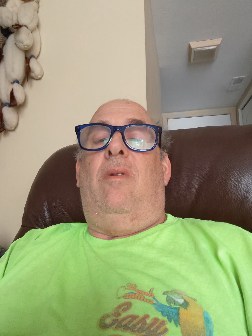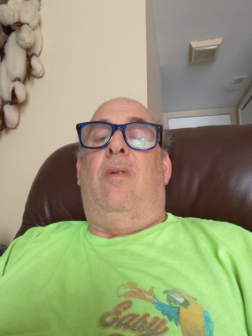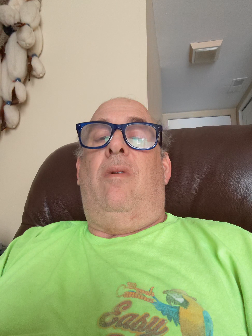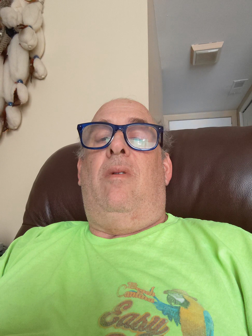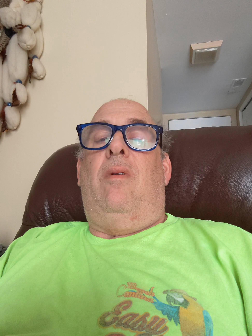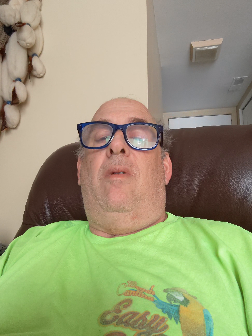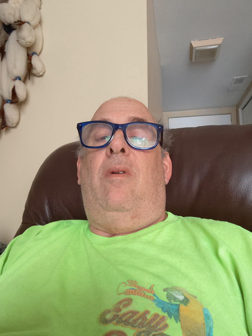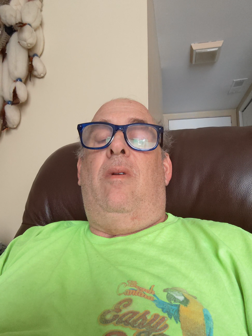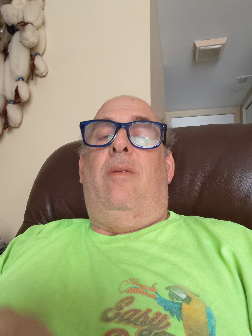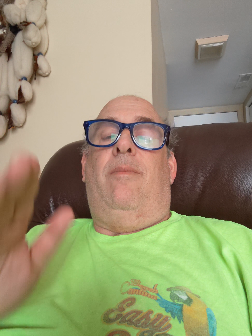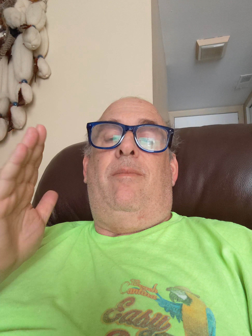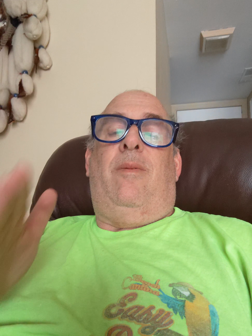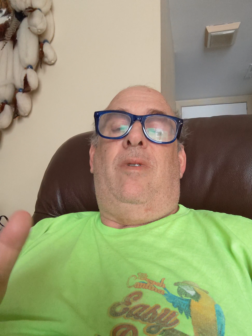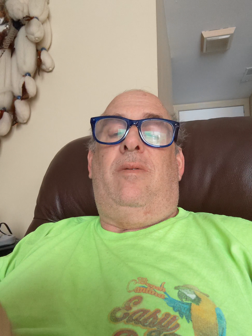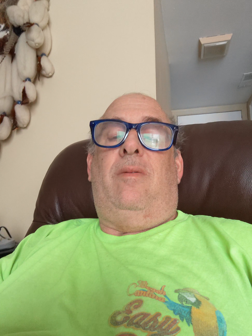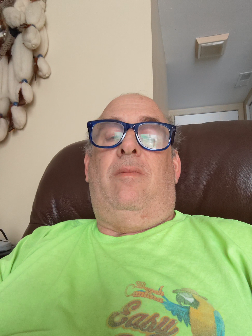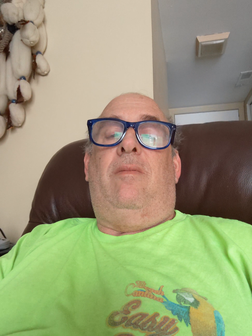beside